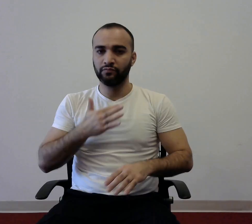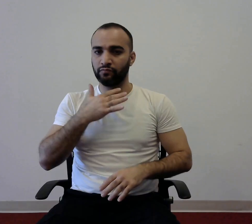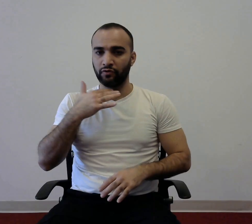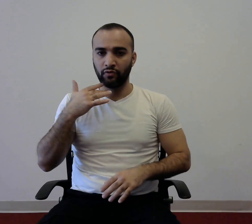çox